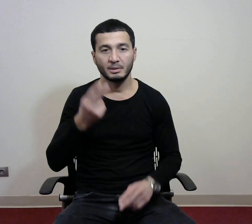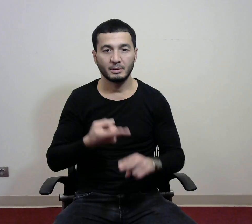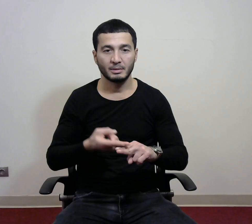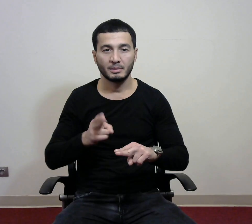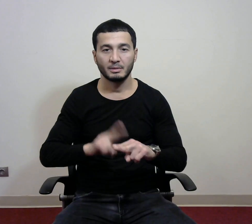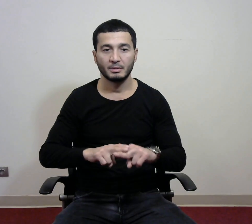bu